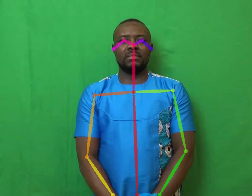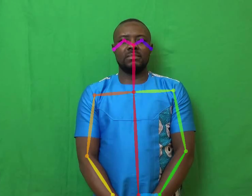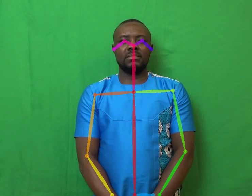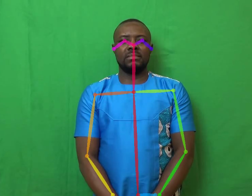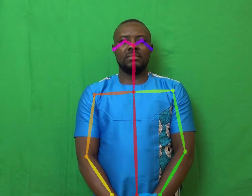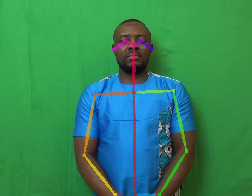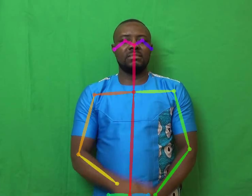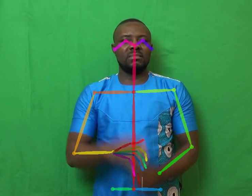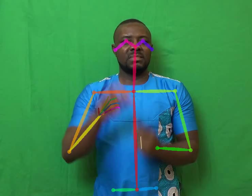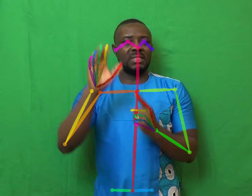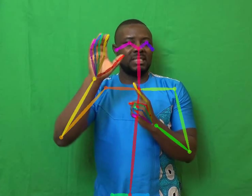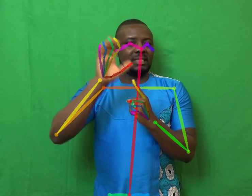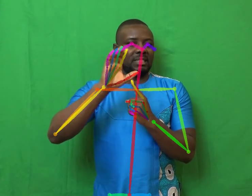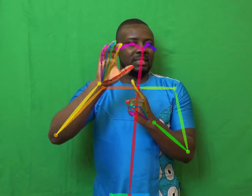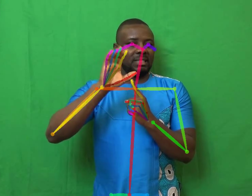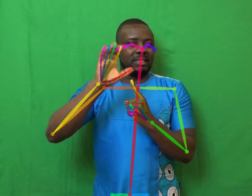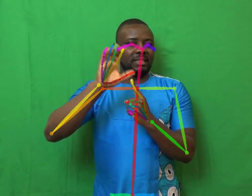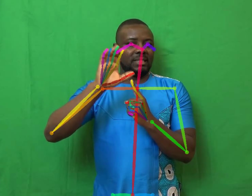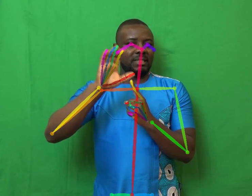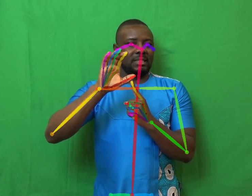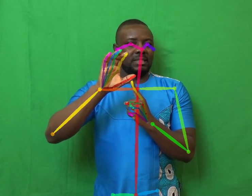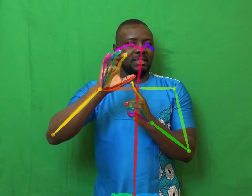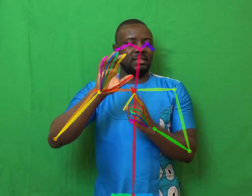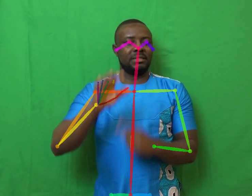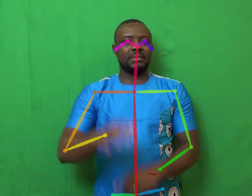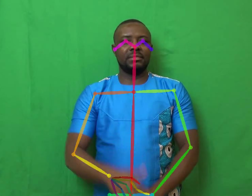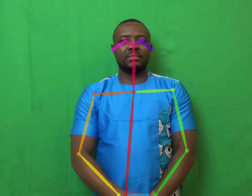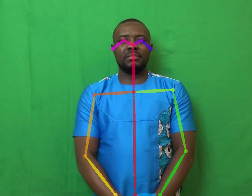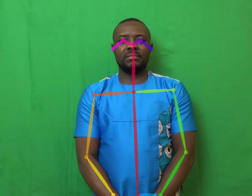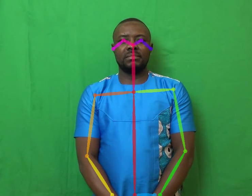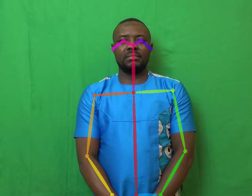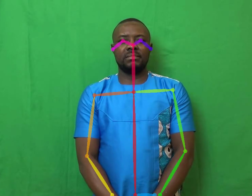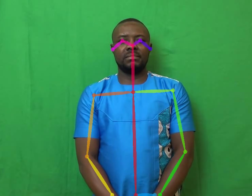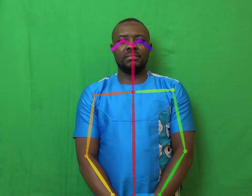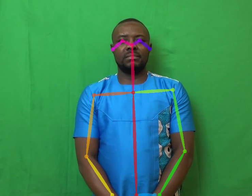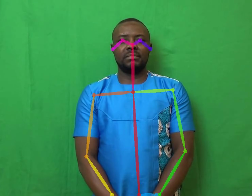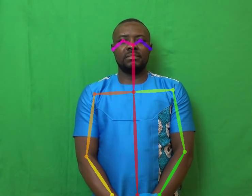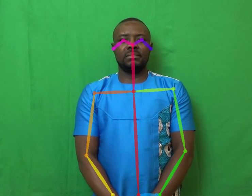city